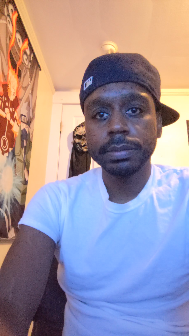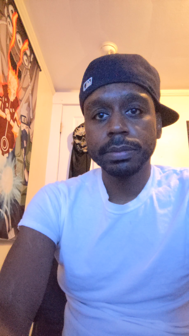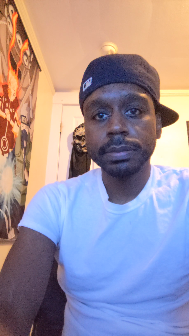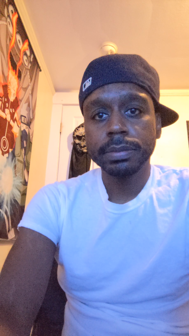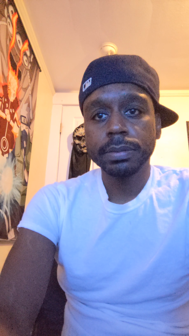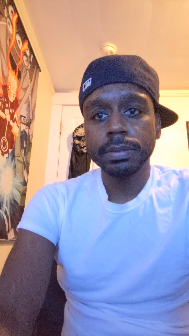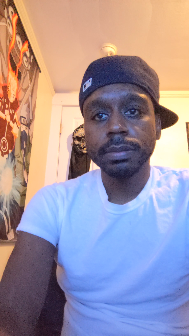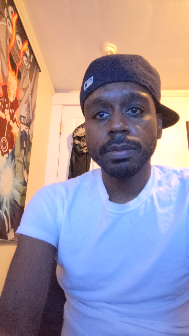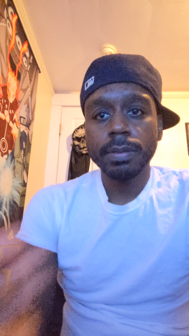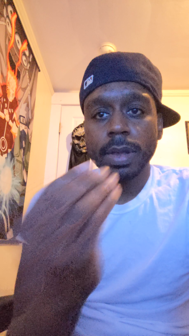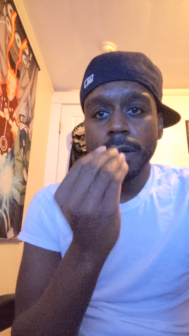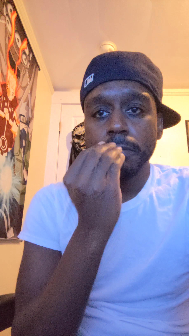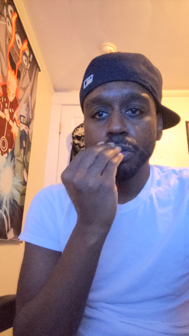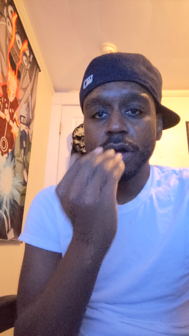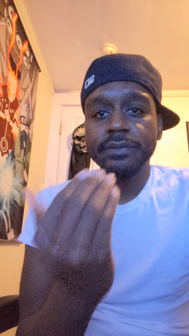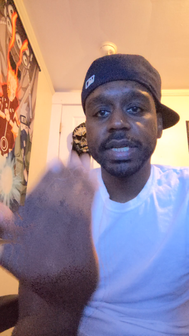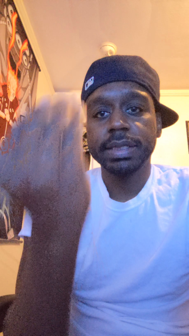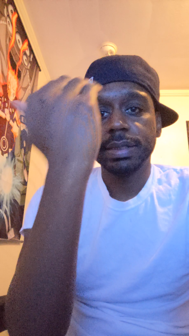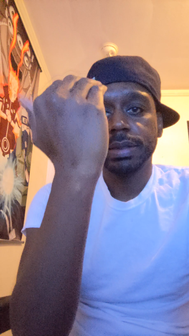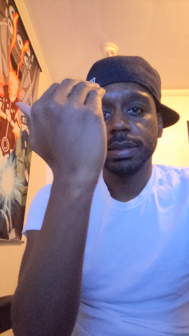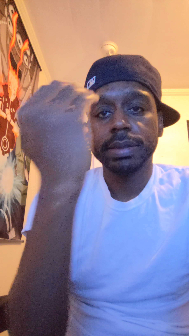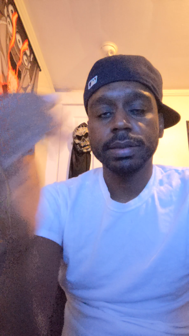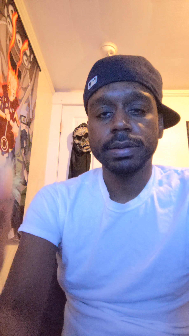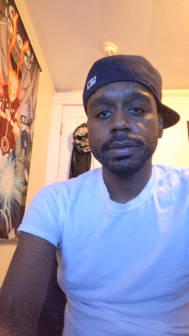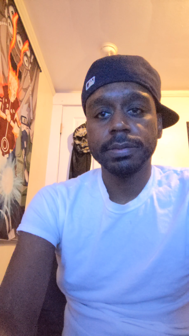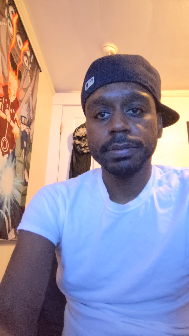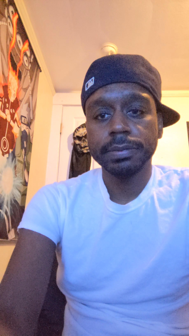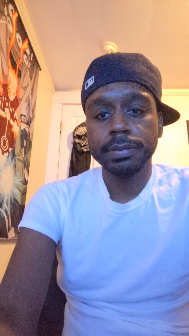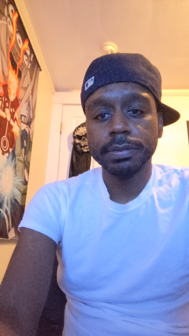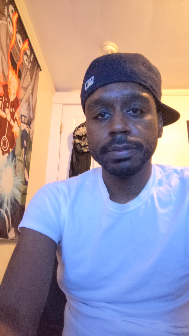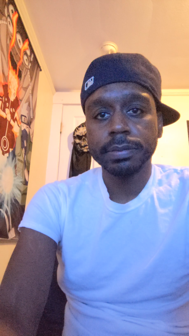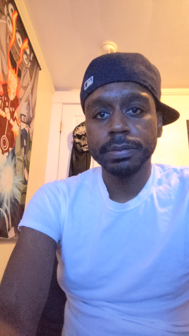breakfast